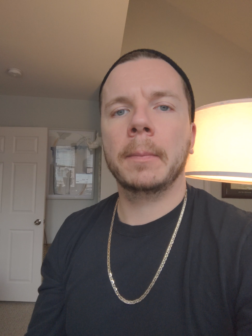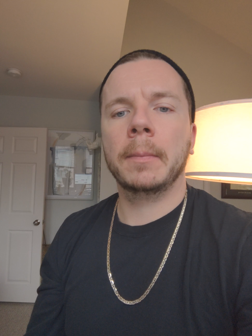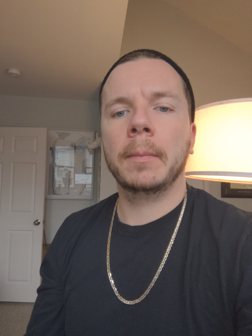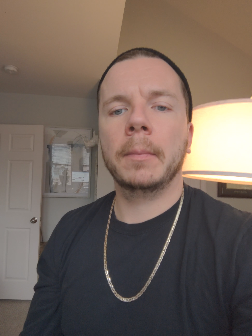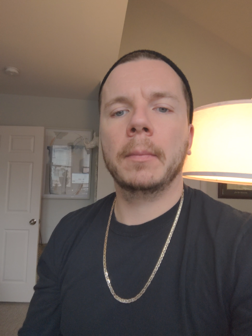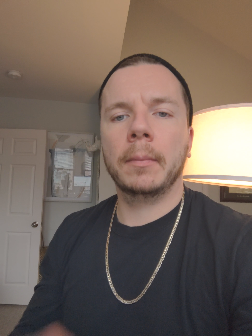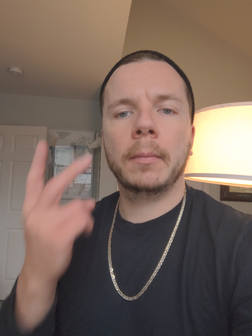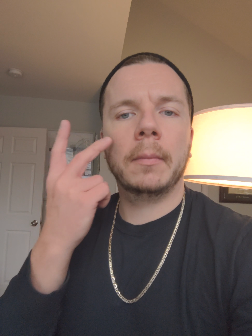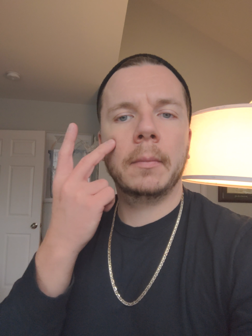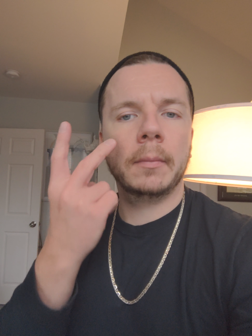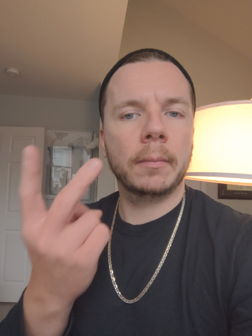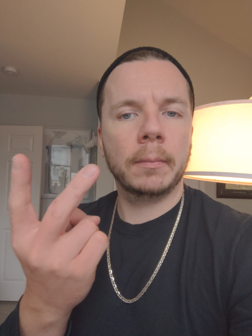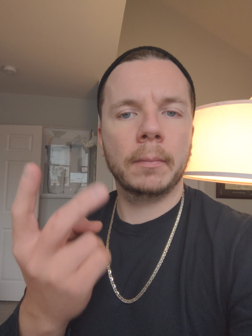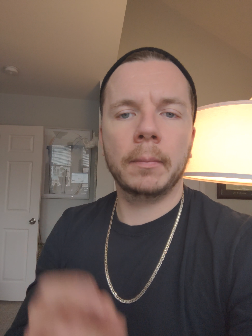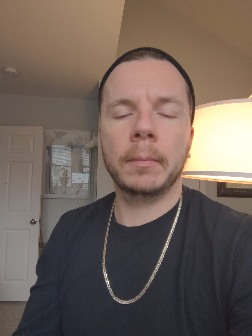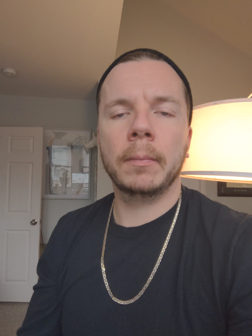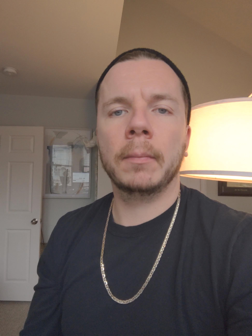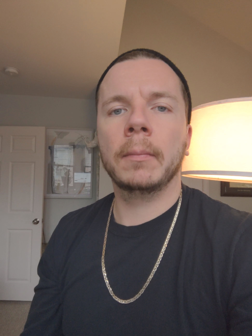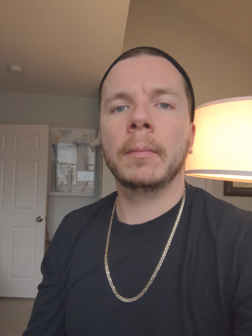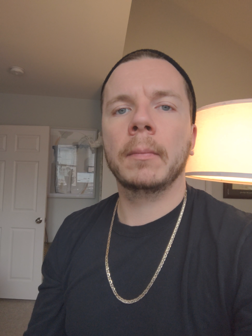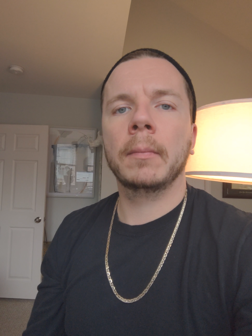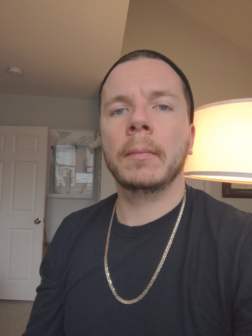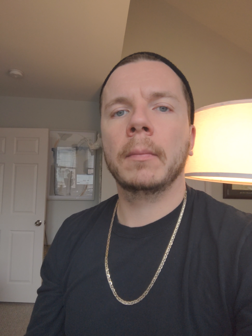see